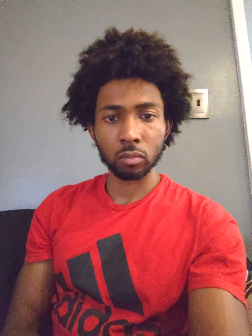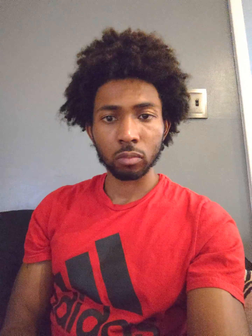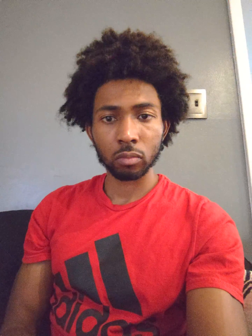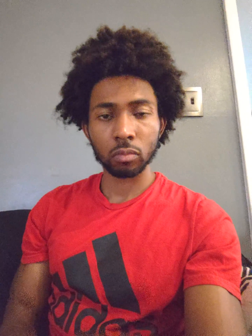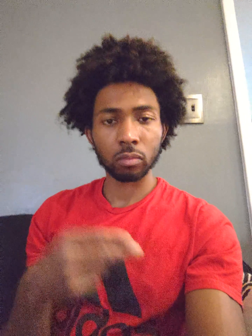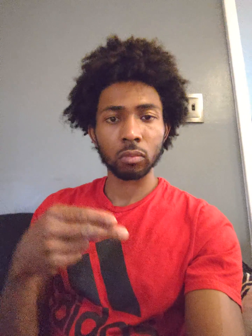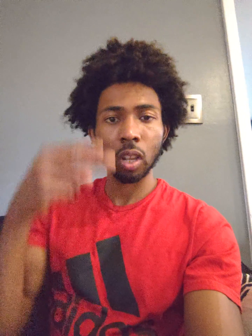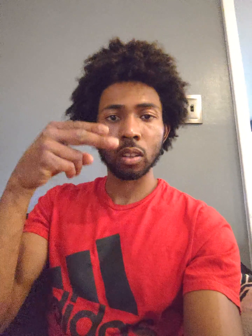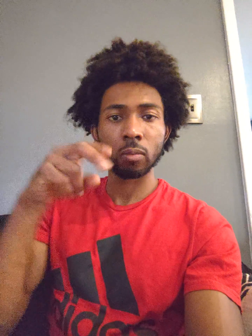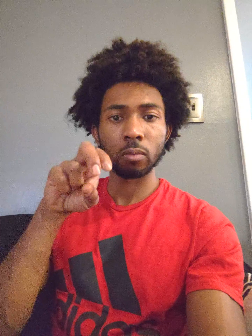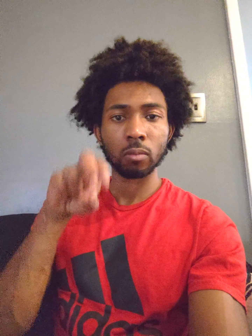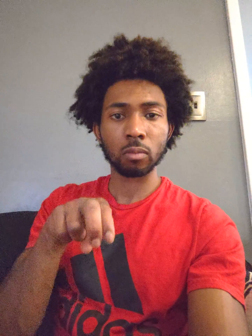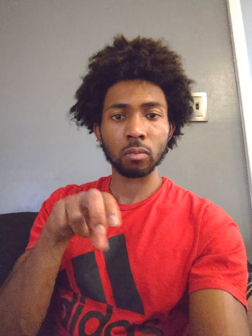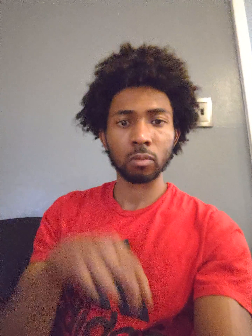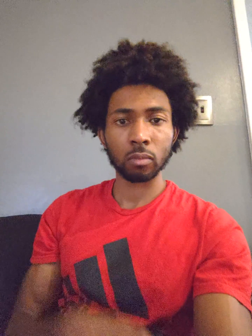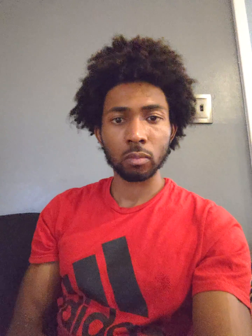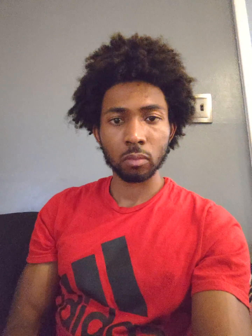high chair